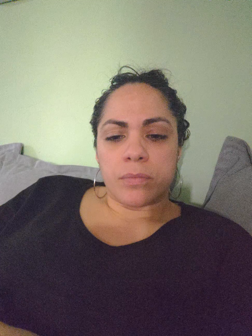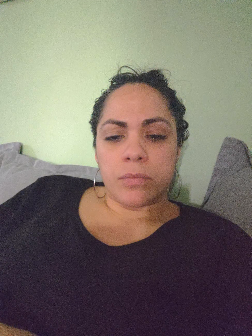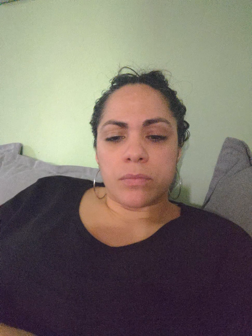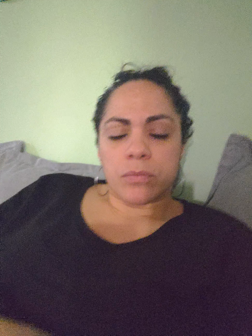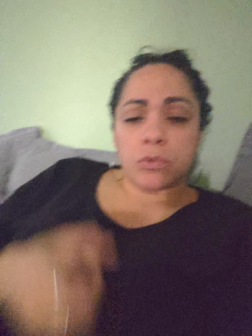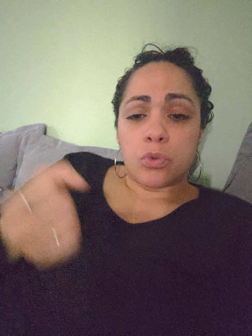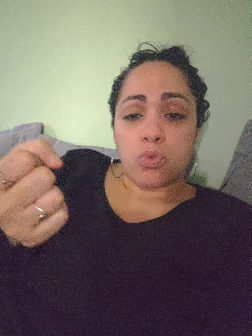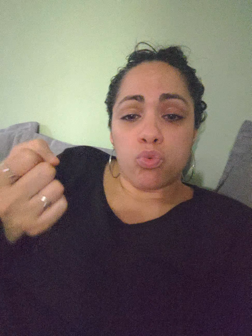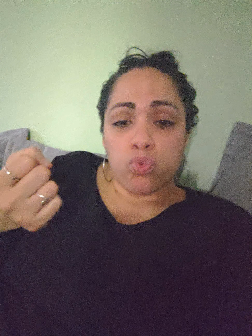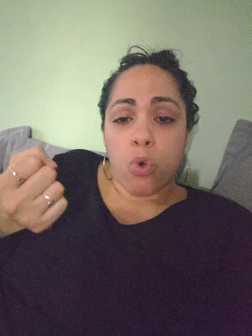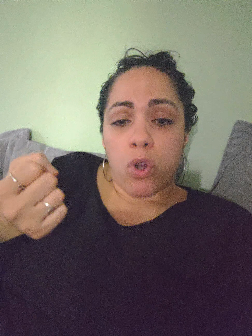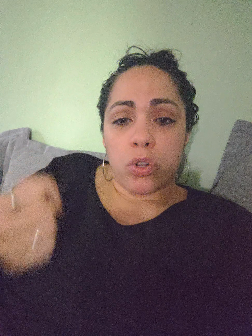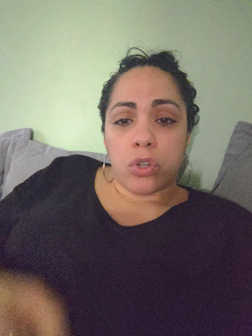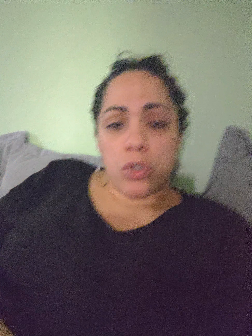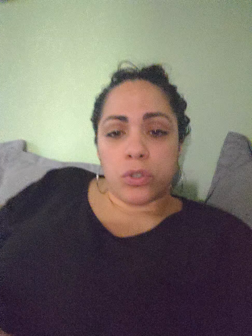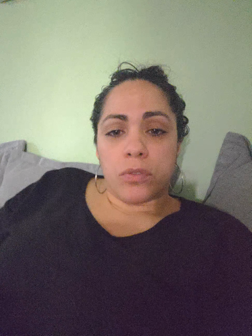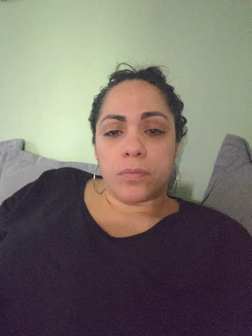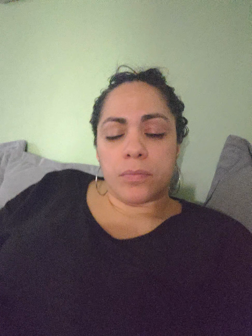drawer